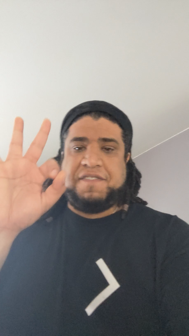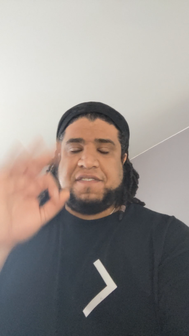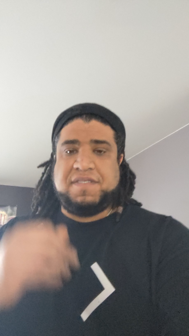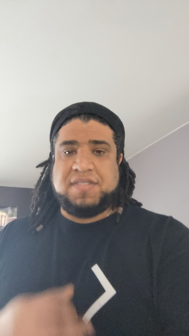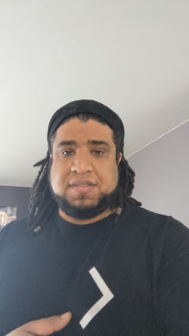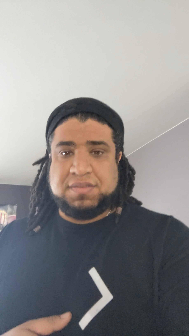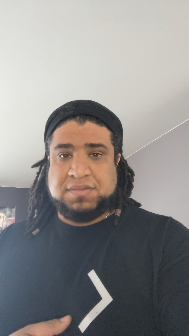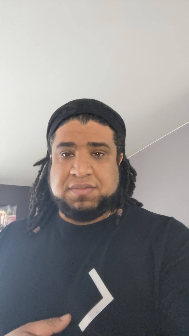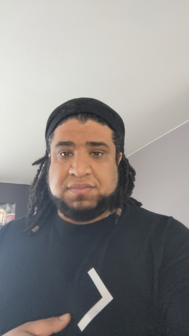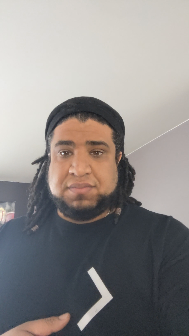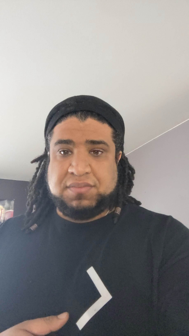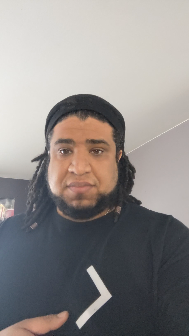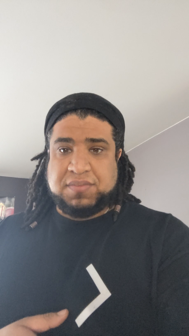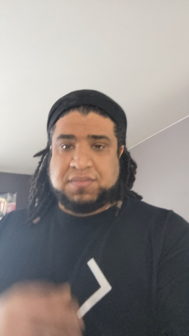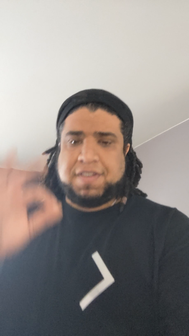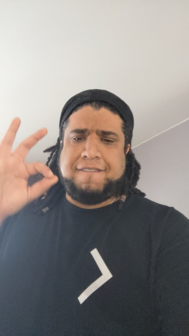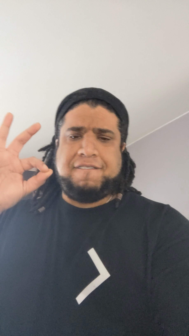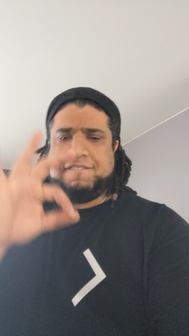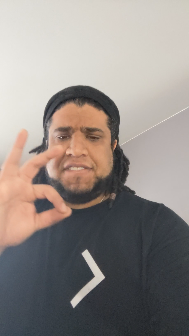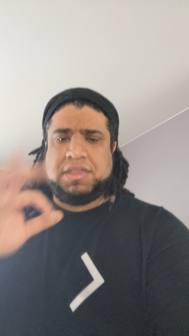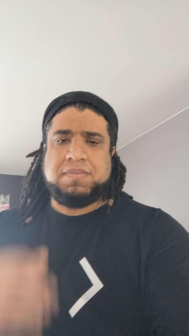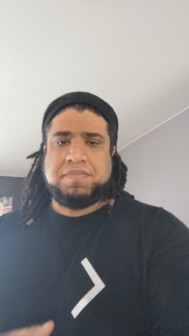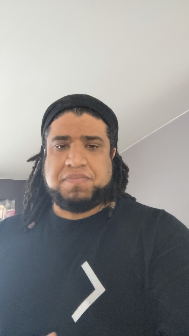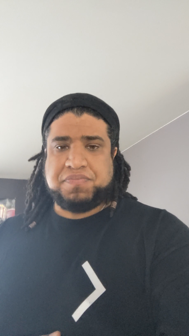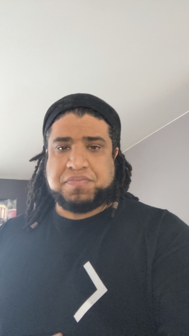fit